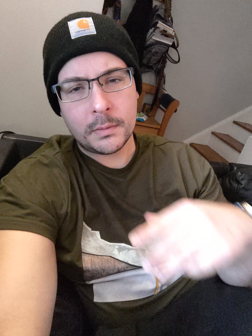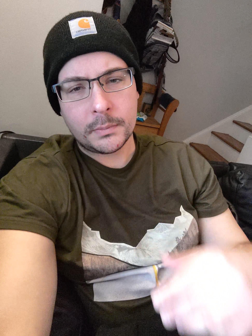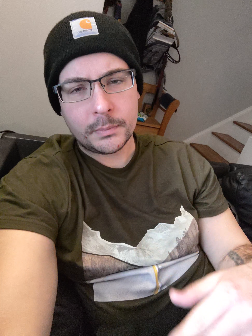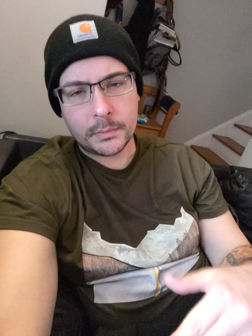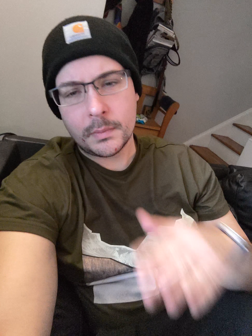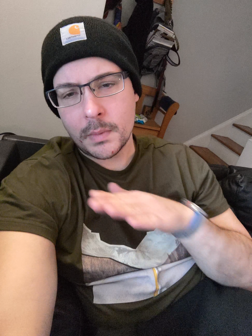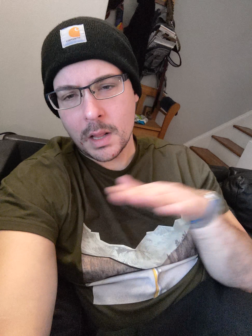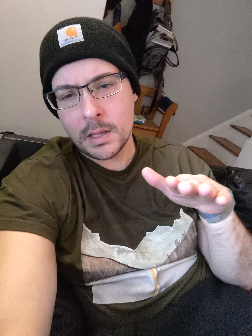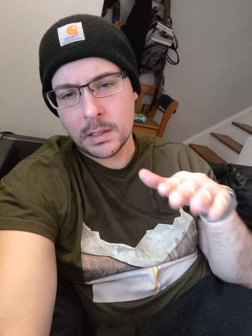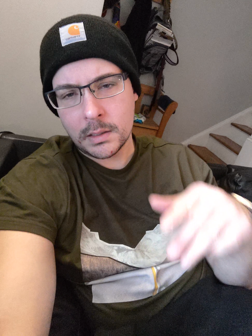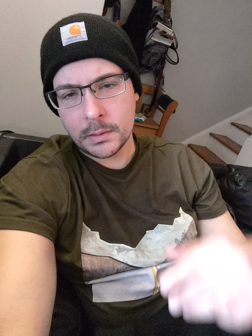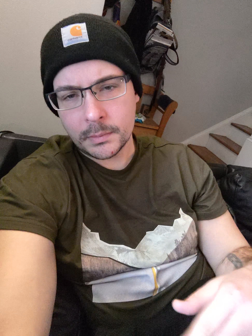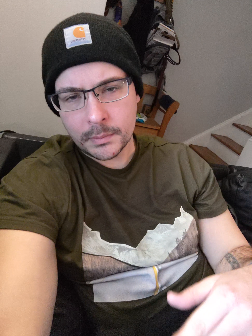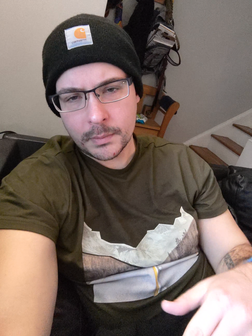clean